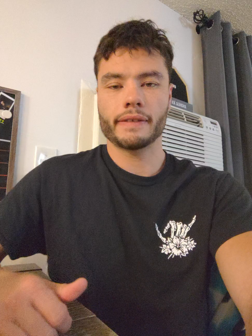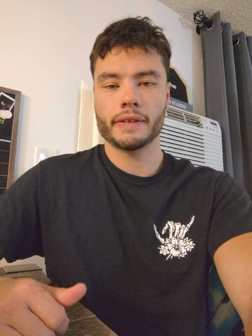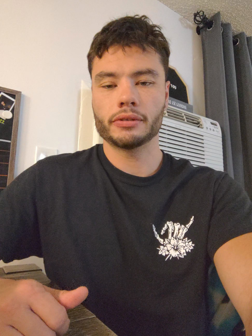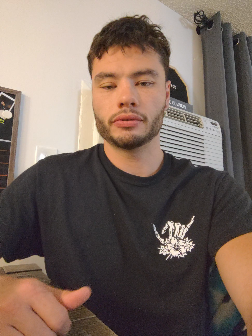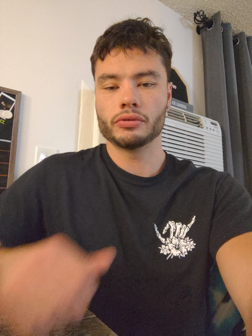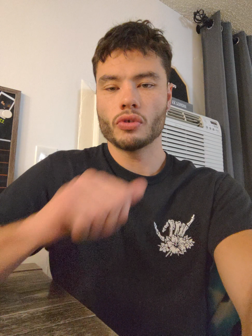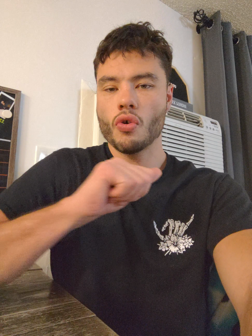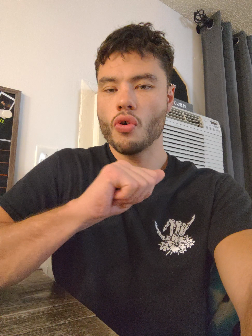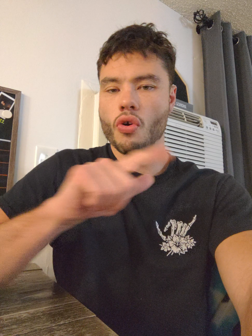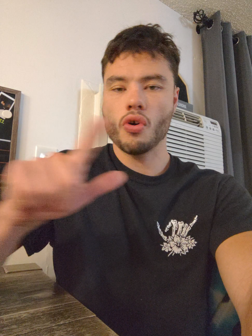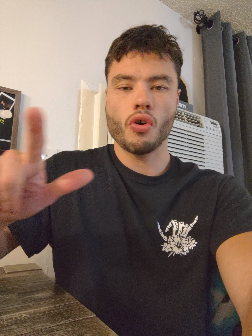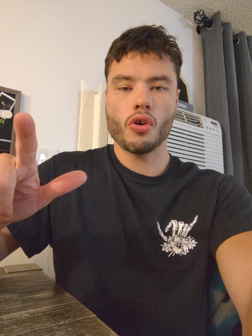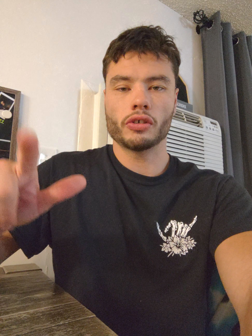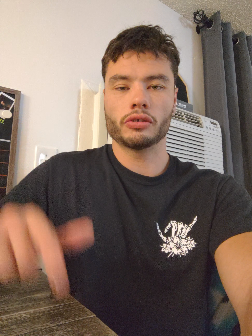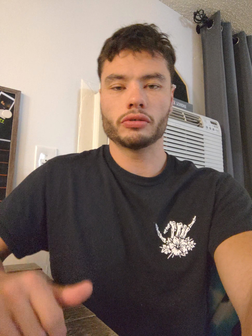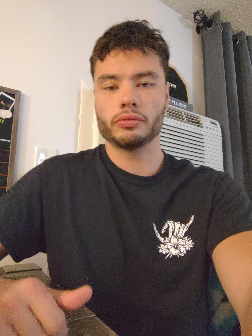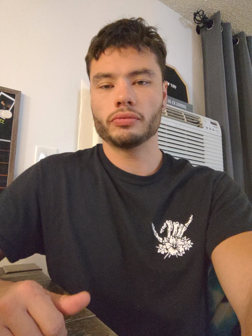all